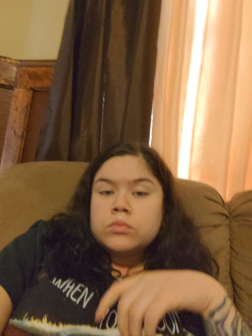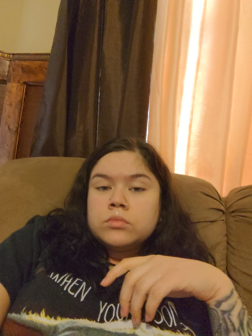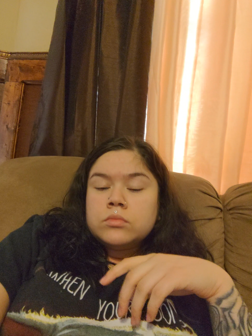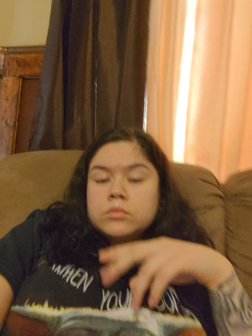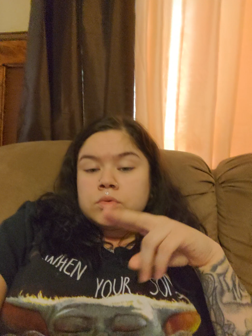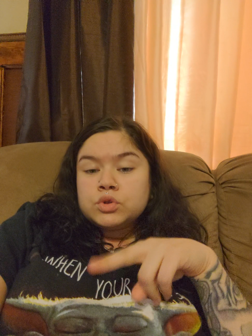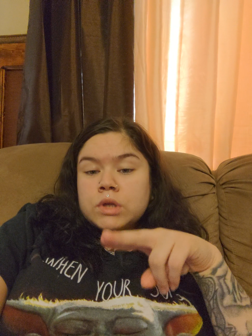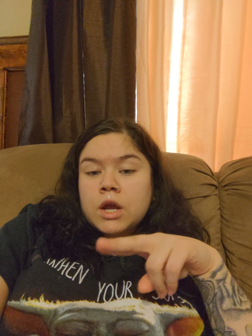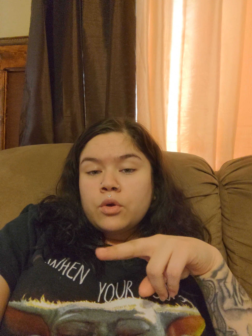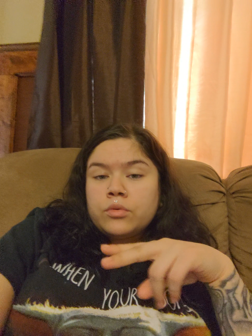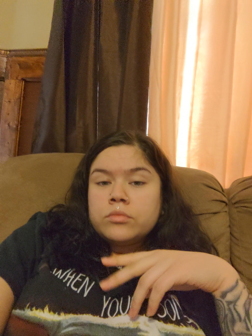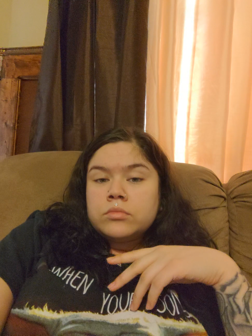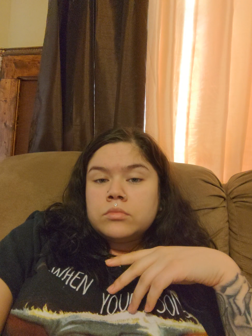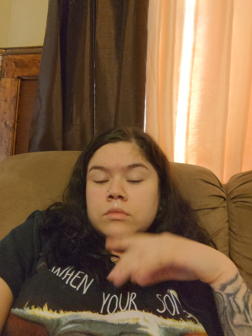chair